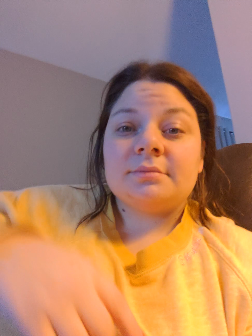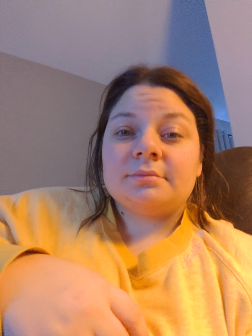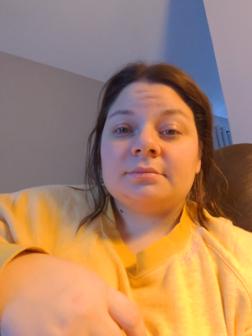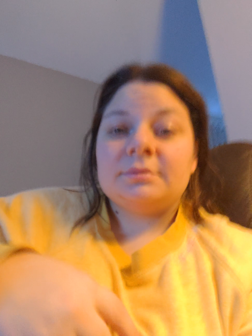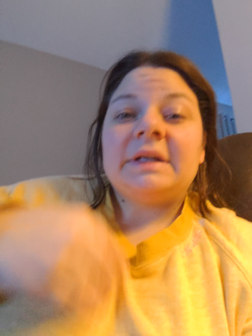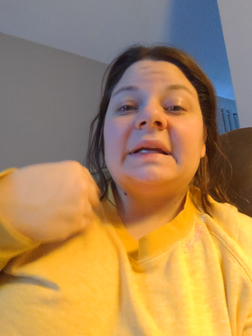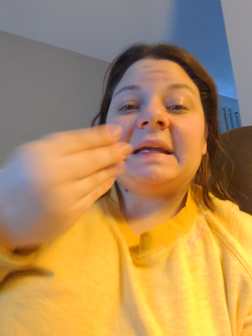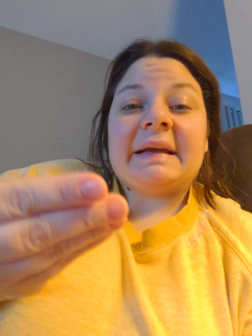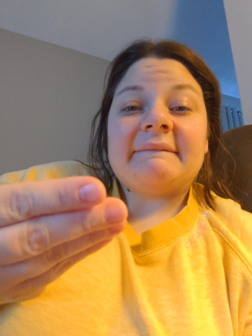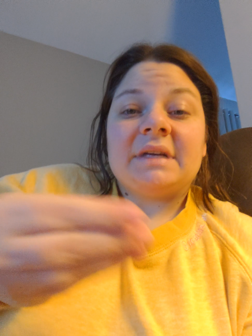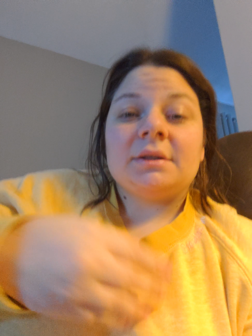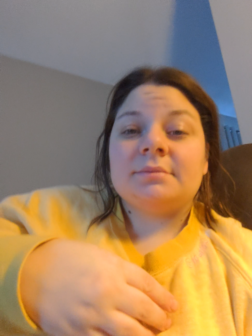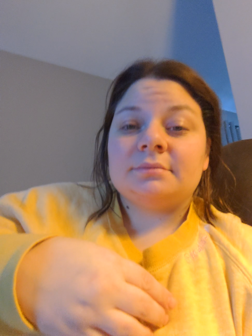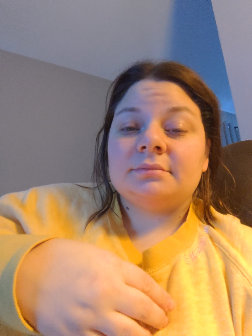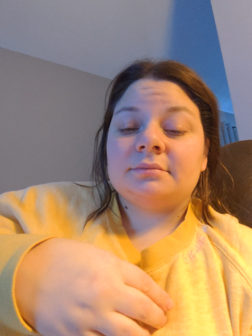give